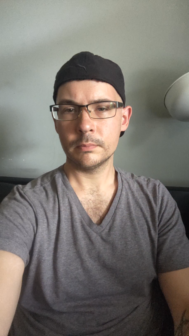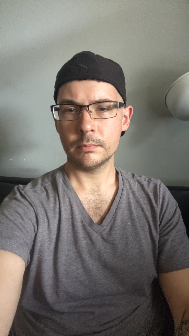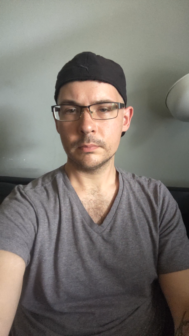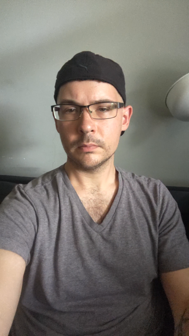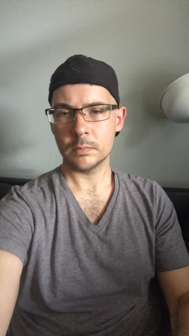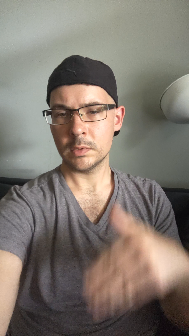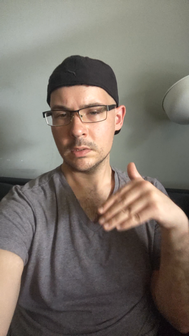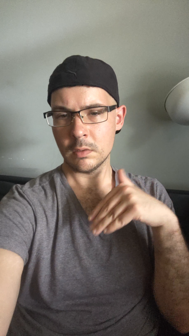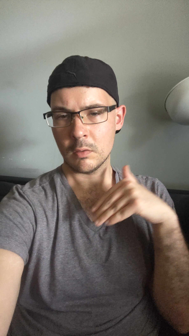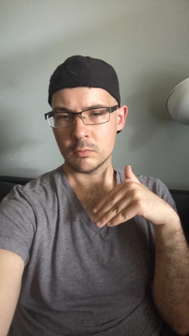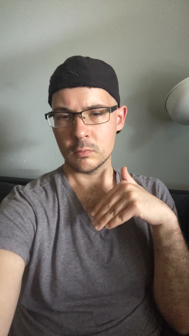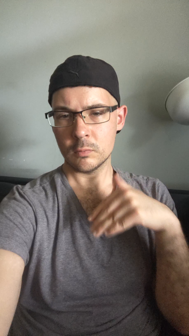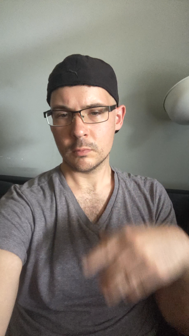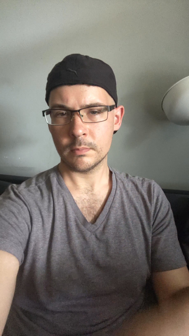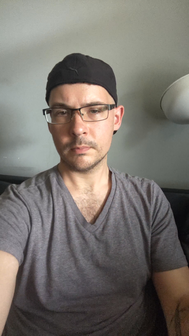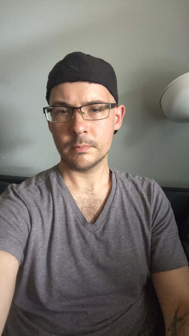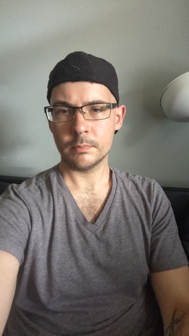doctor